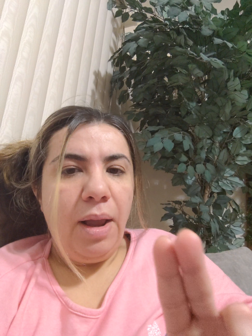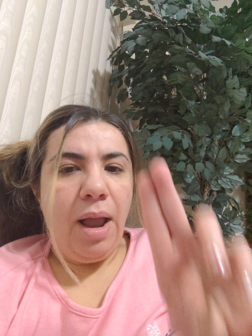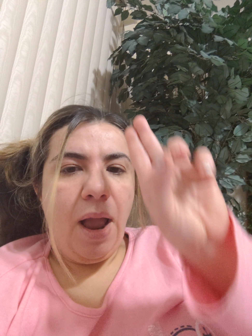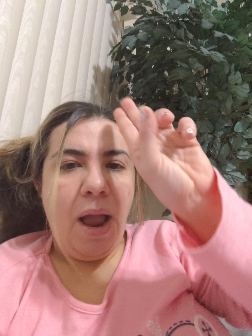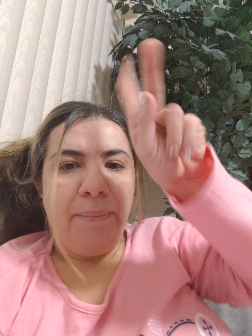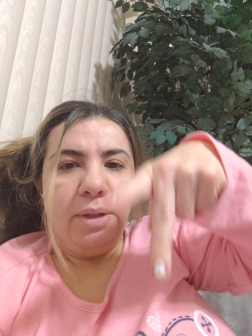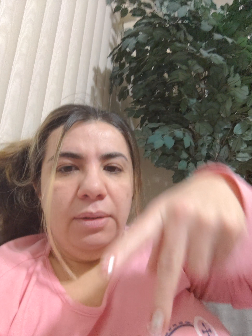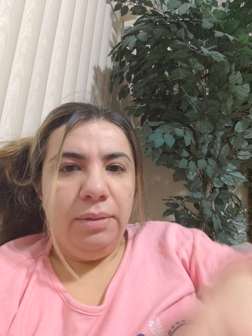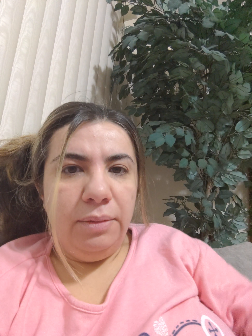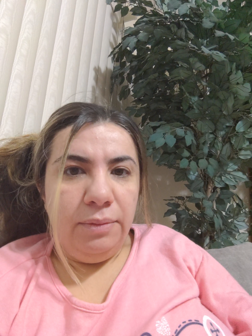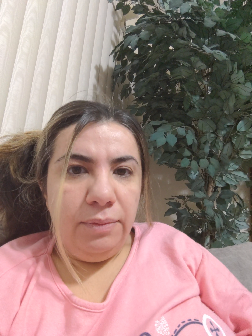up